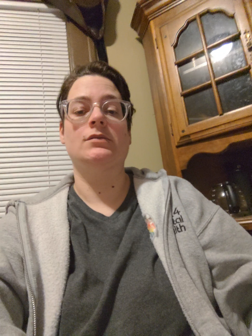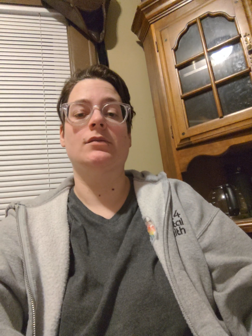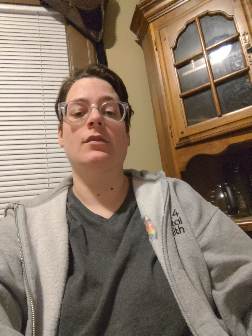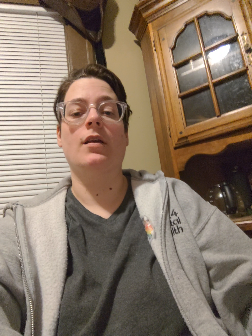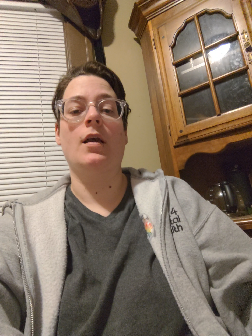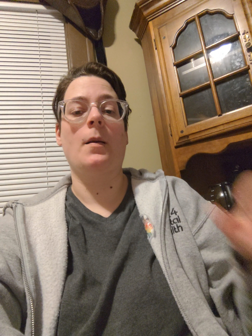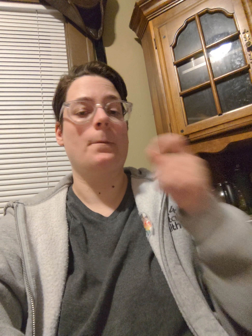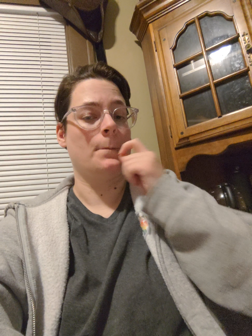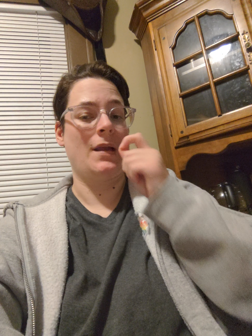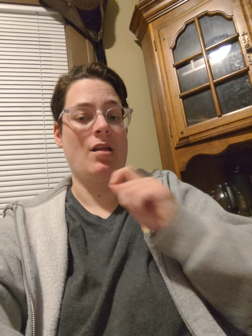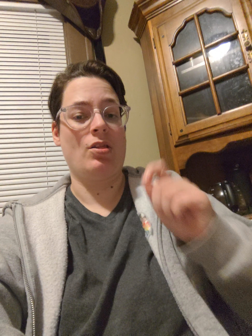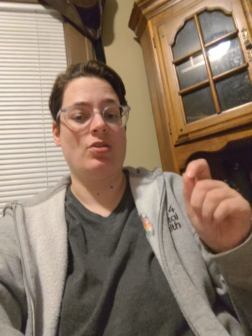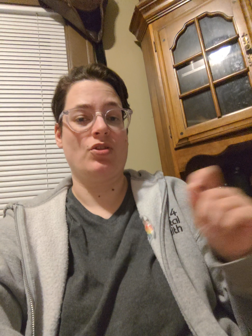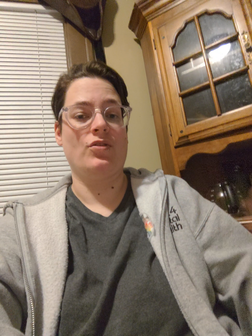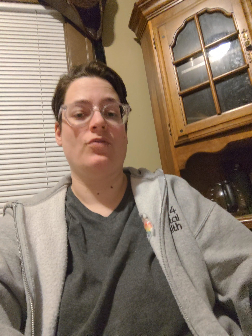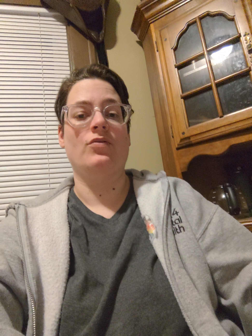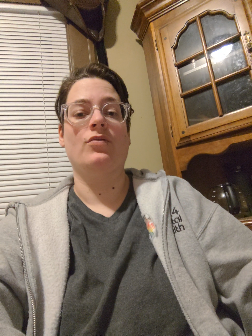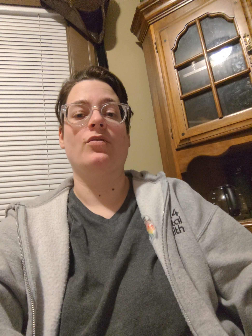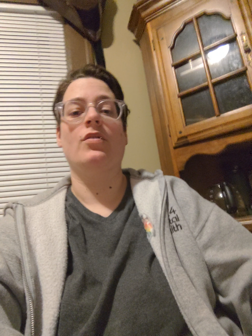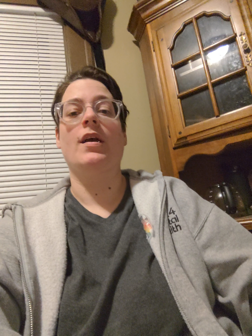pencil